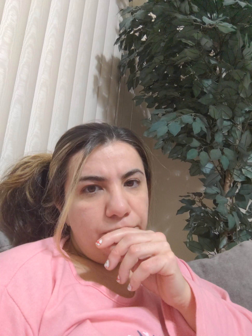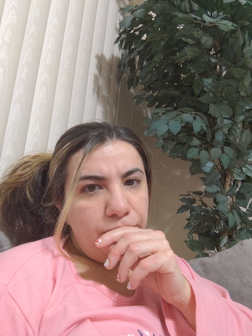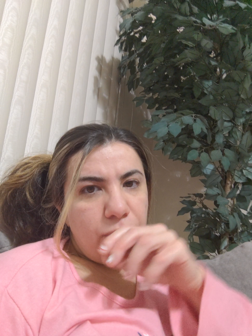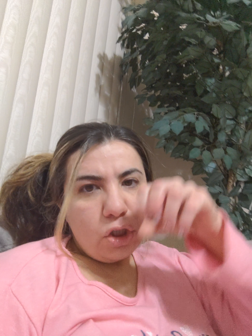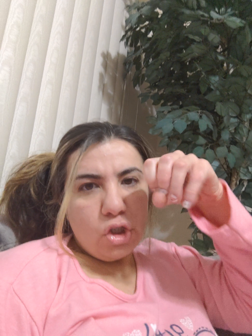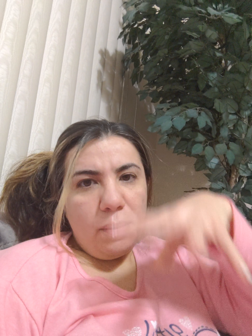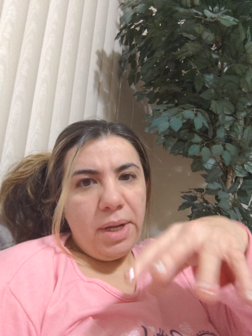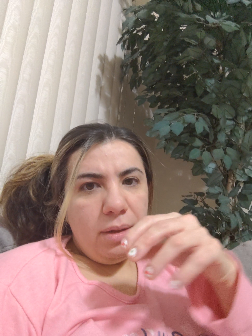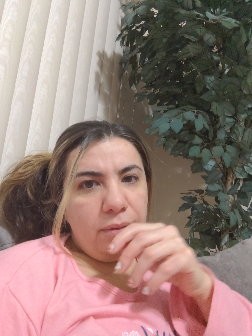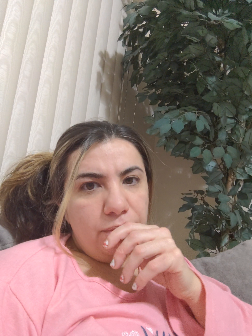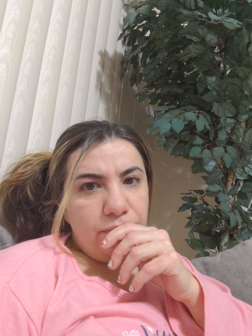drop